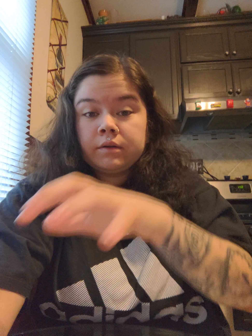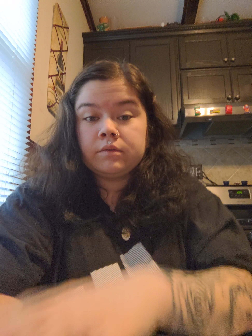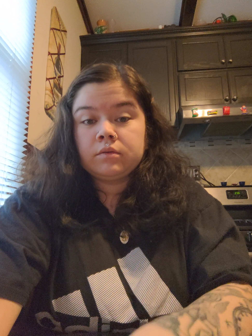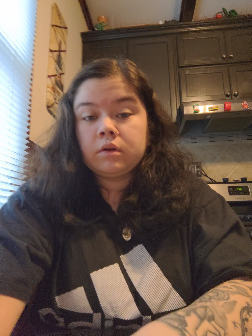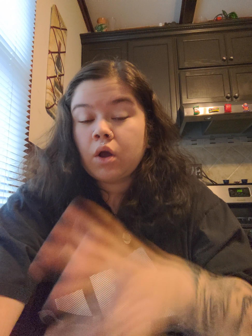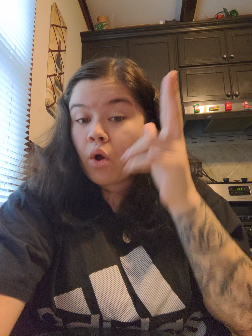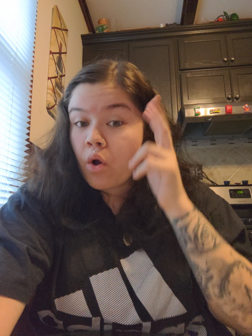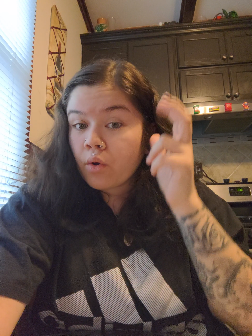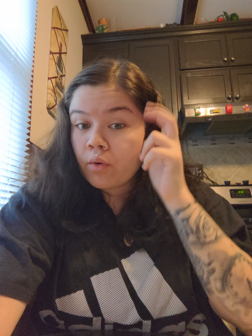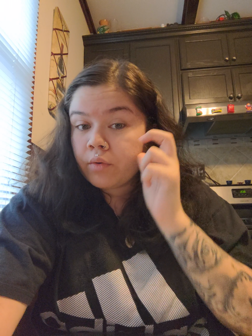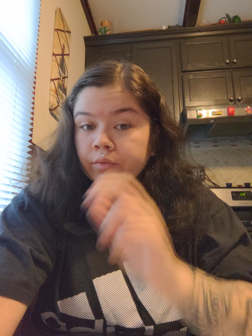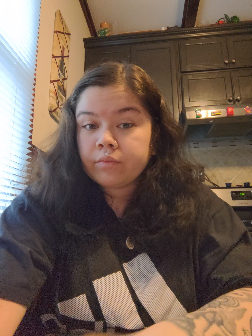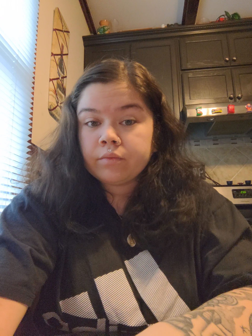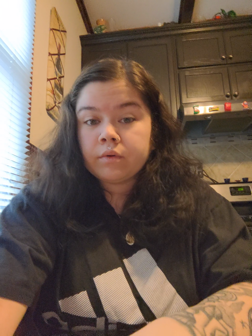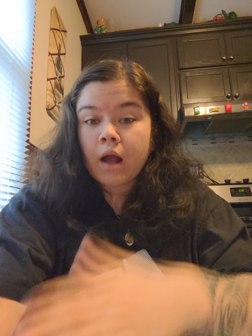hear